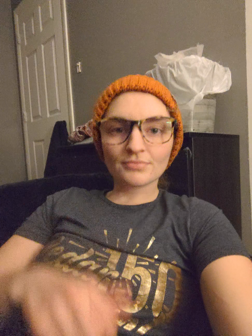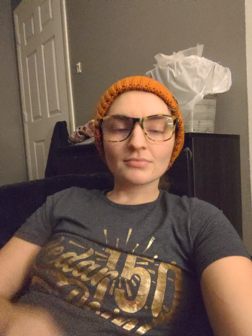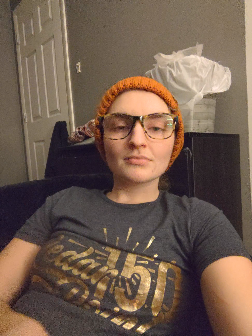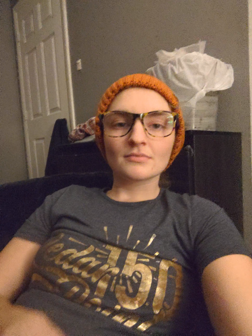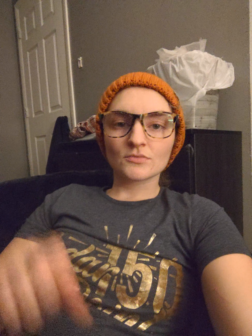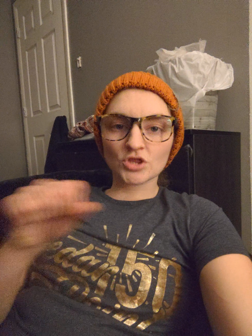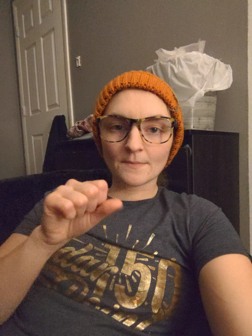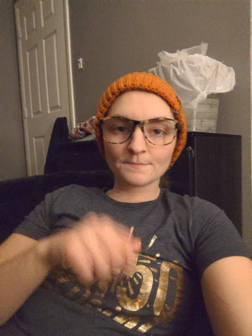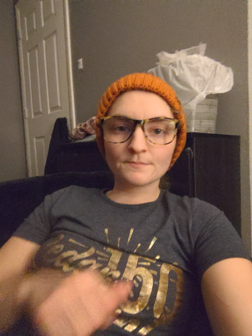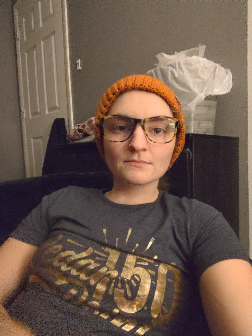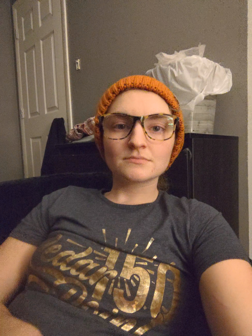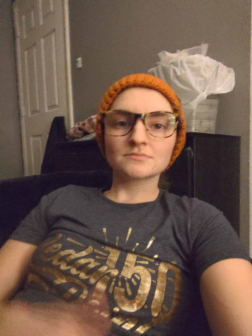shoe